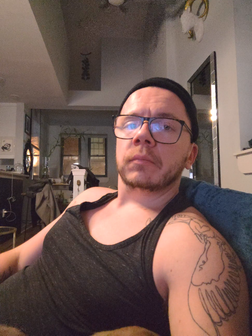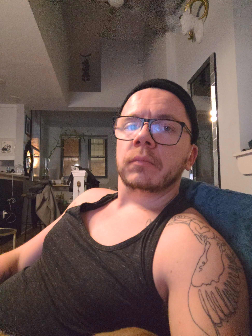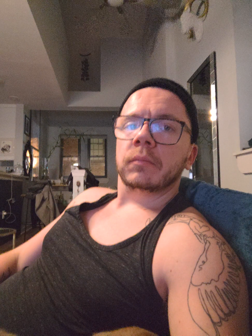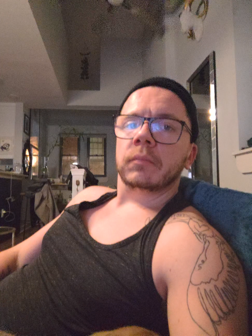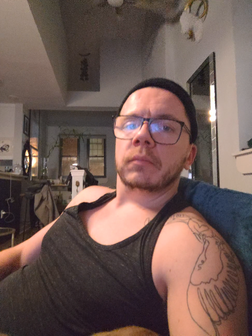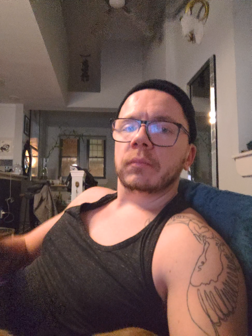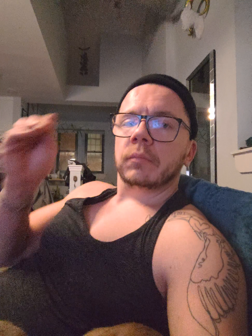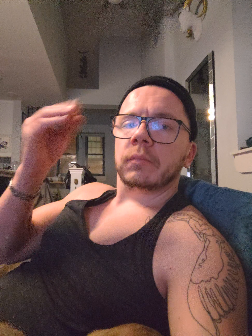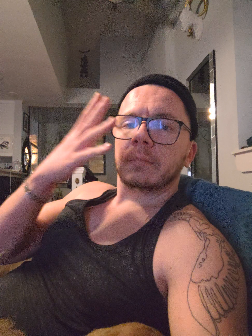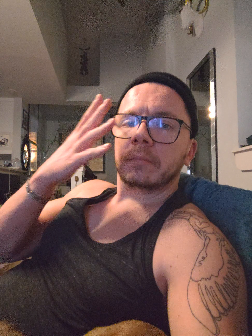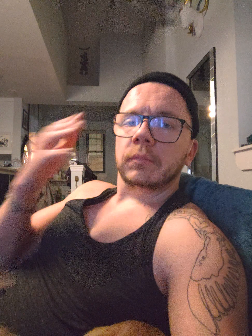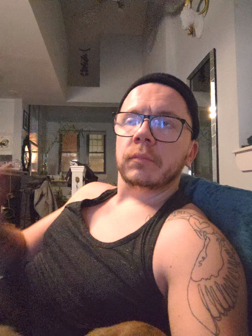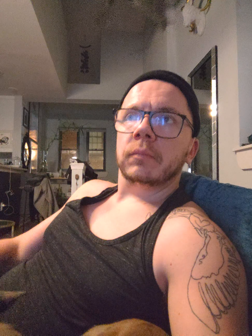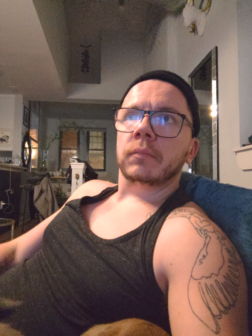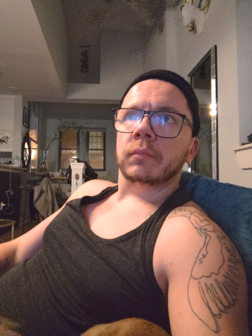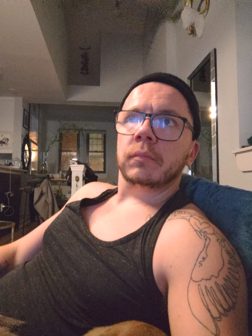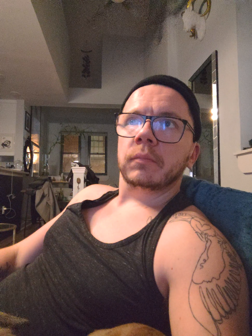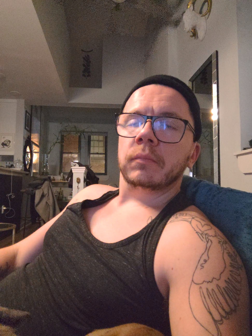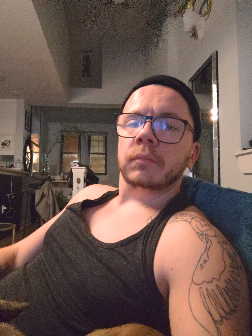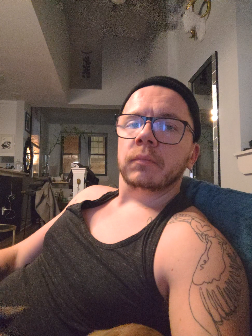sun